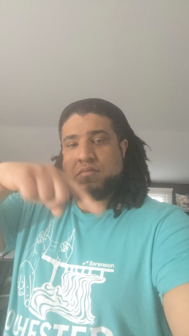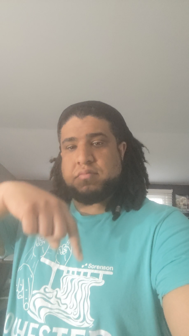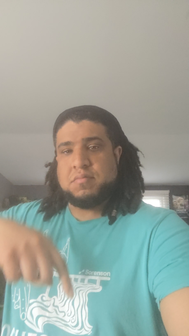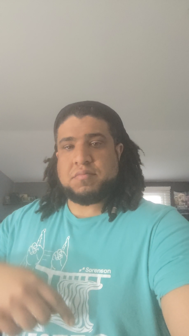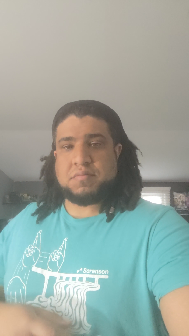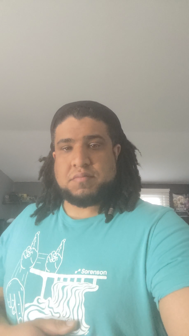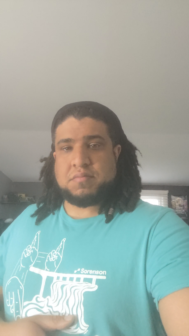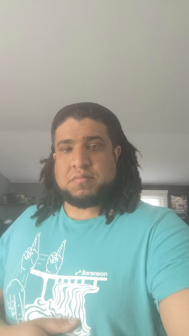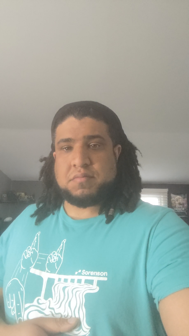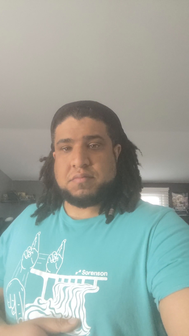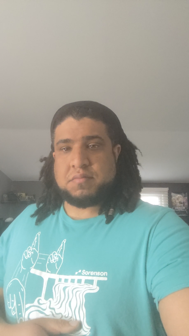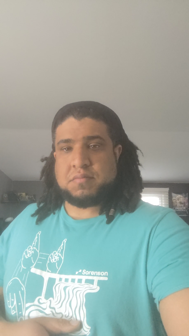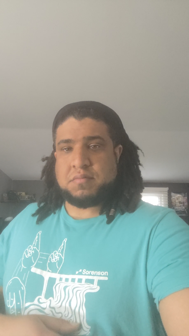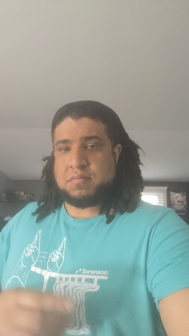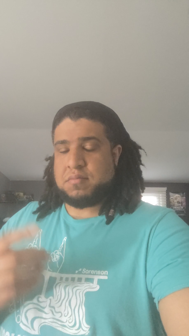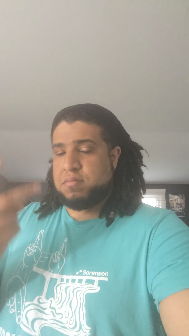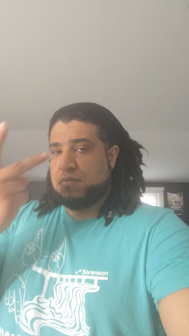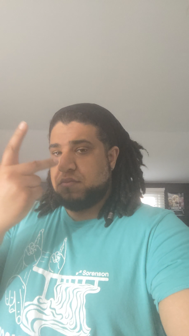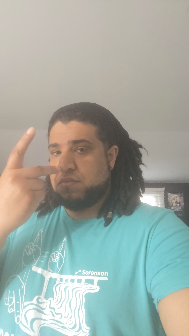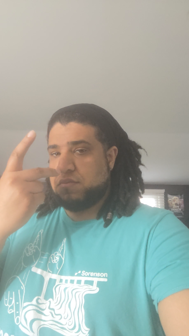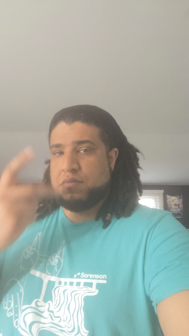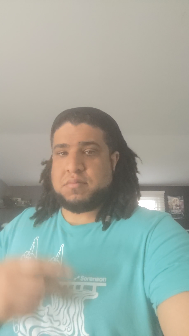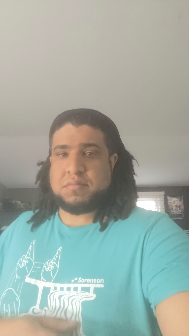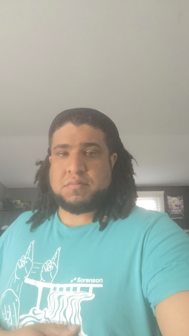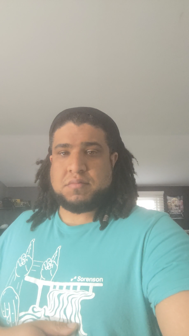penis